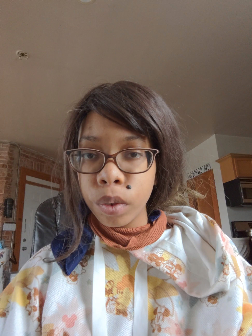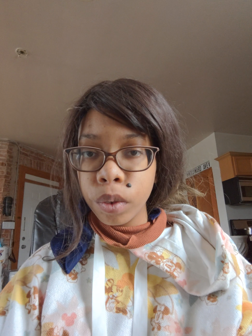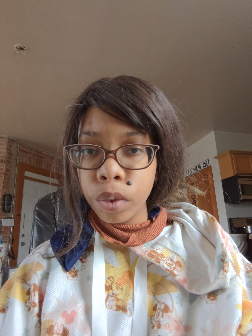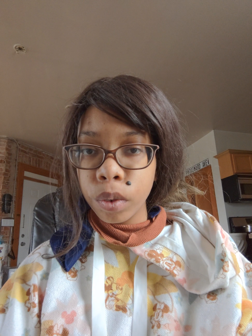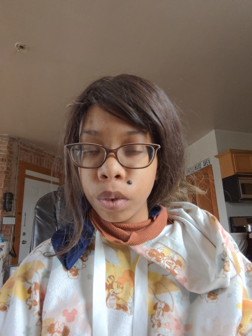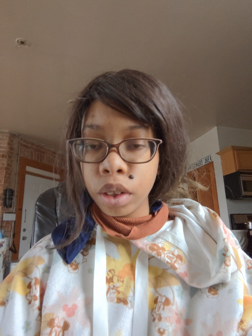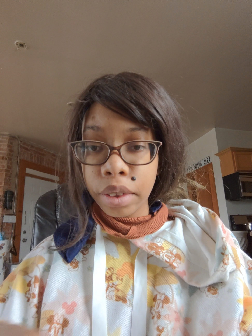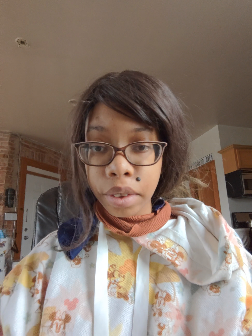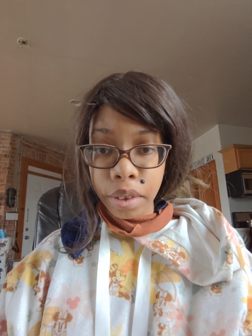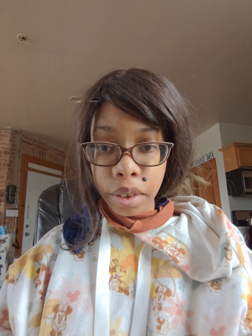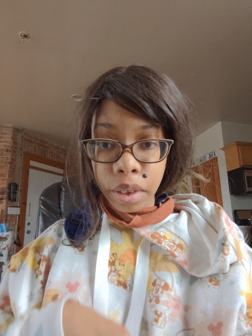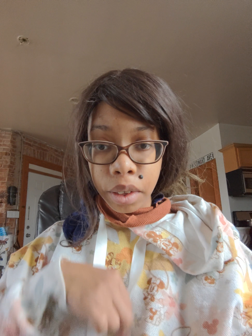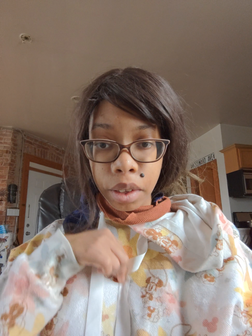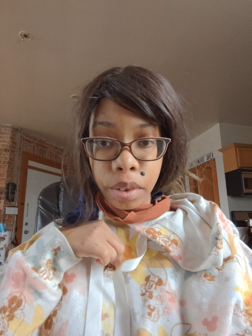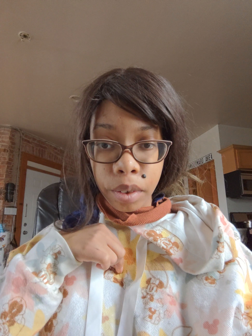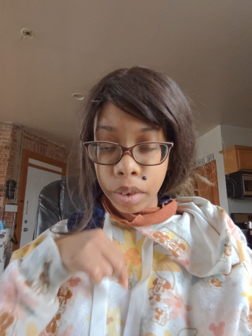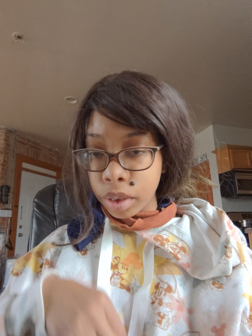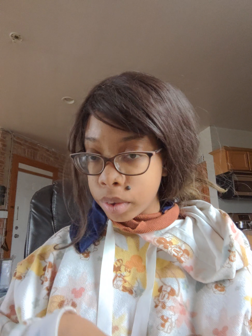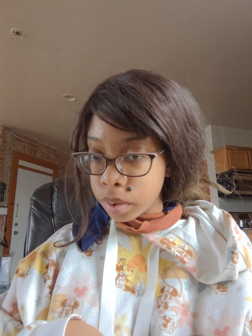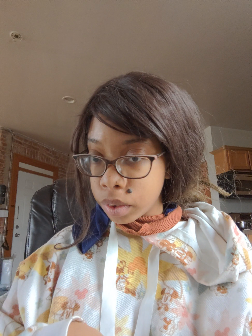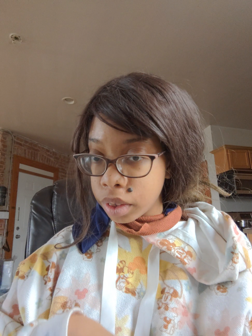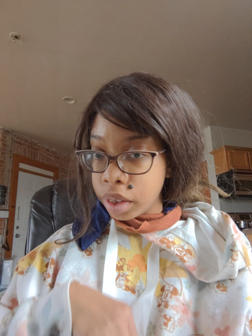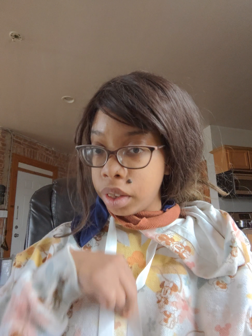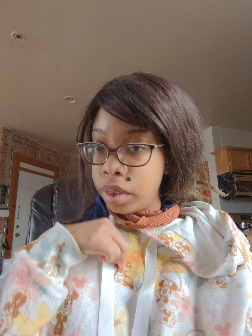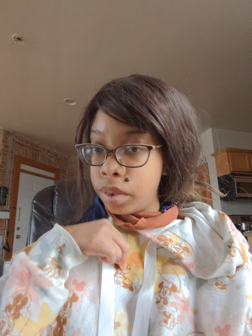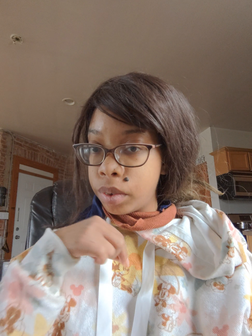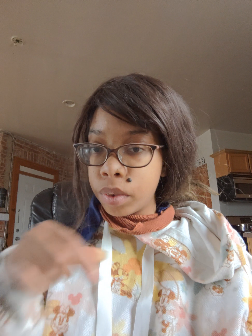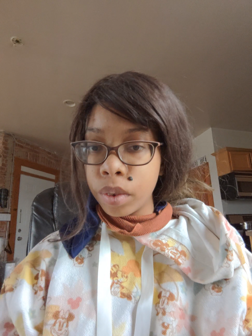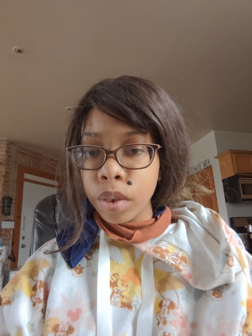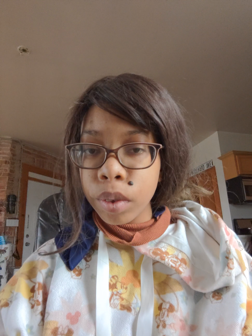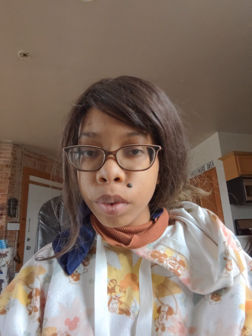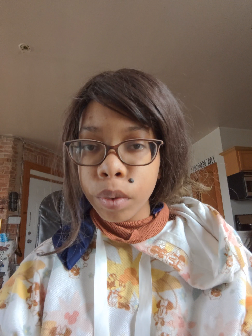zipper